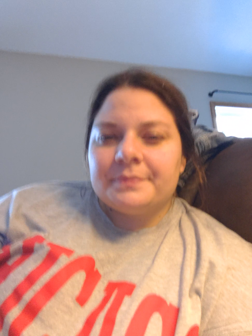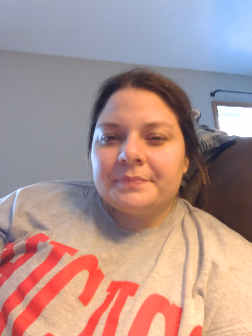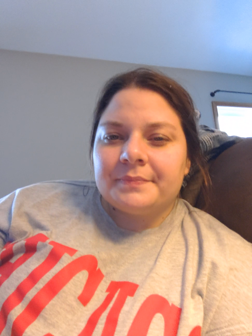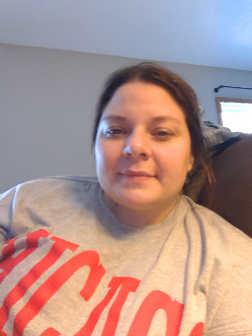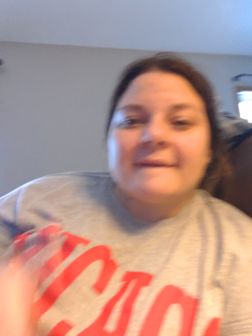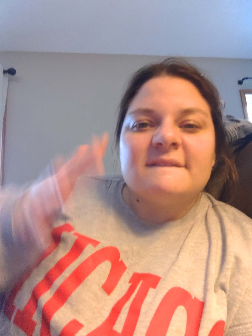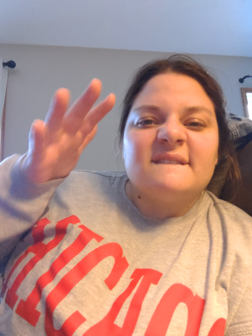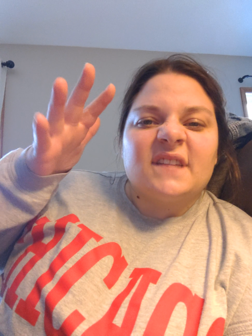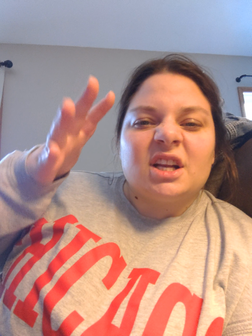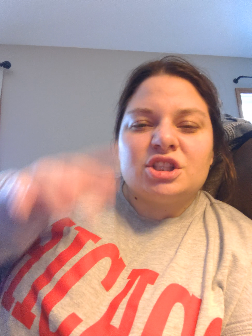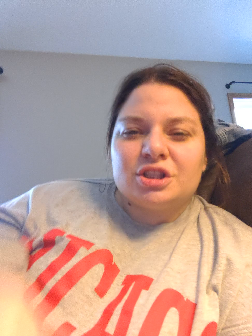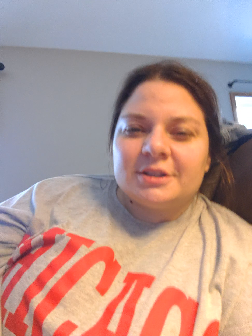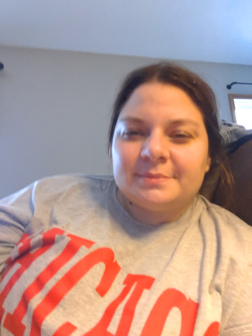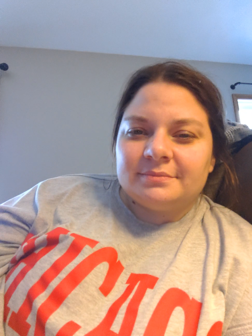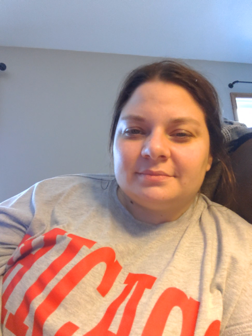finish